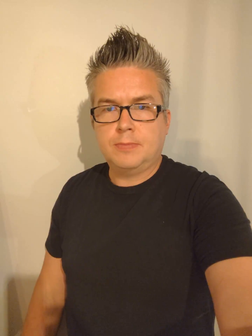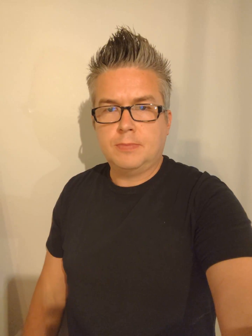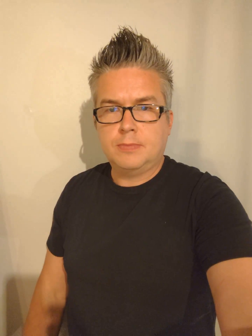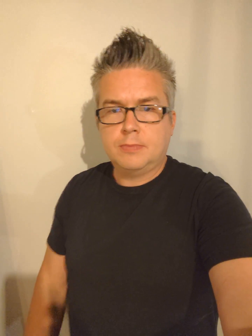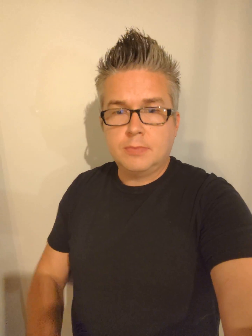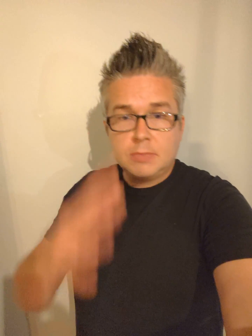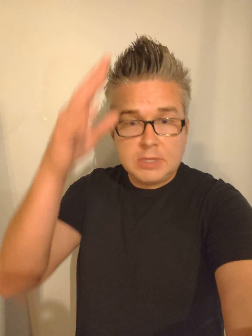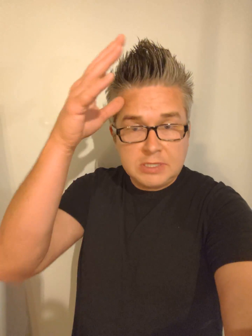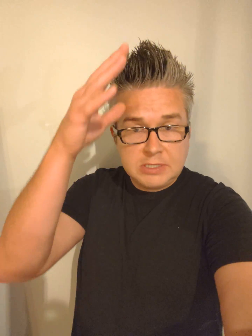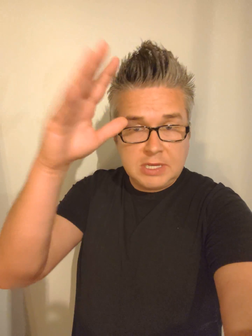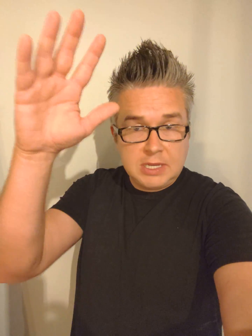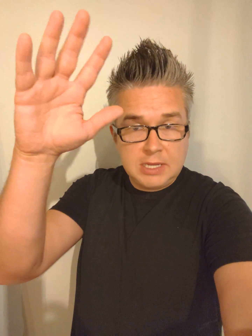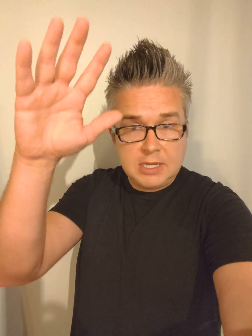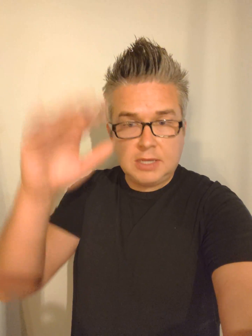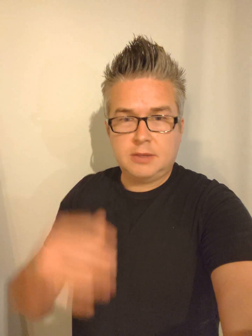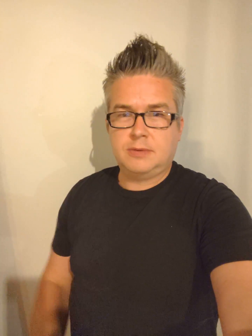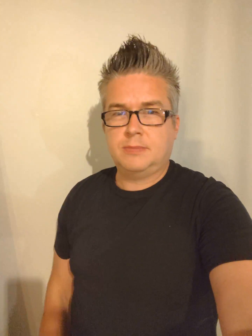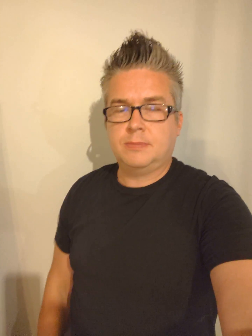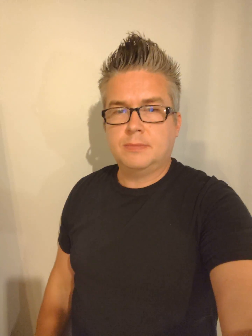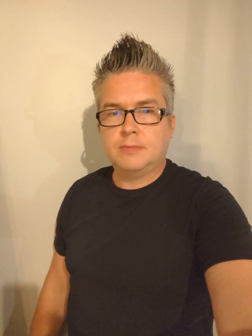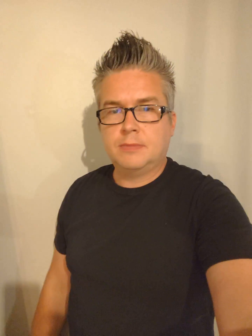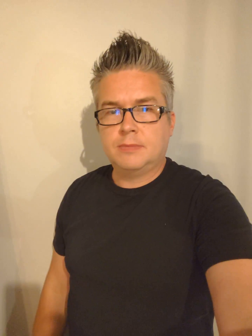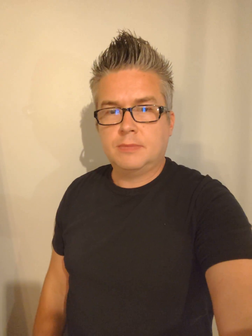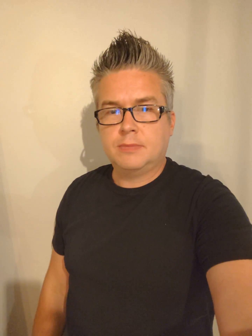moose